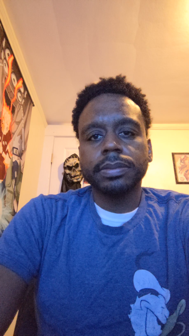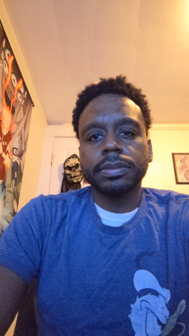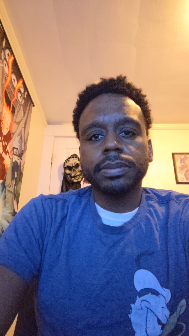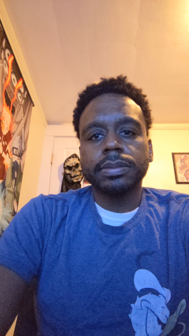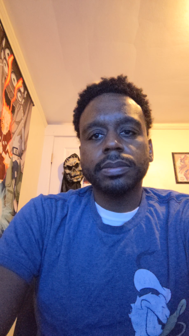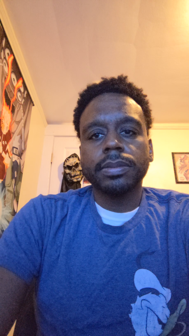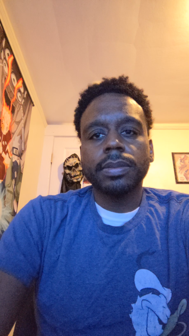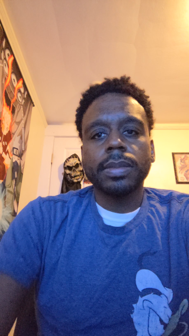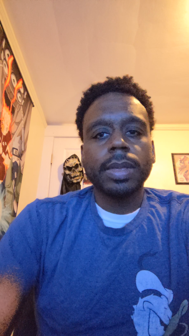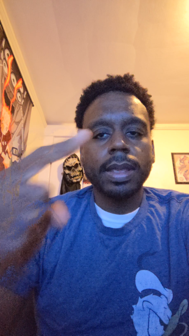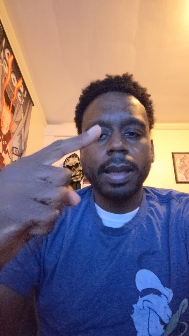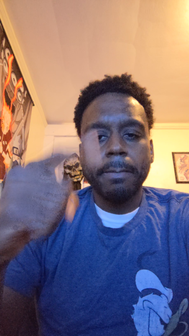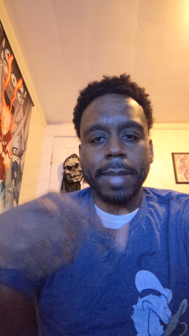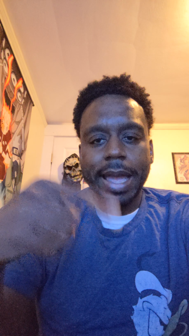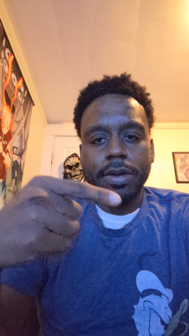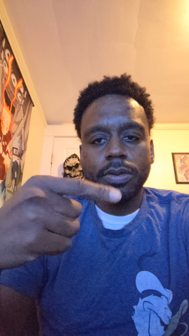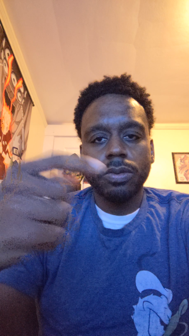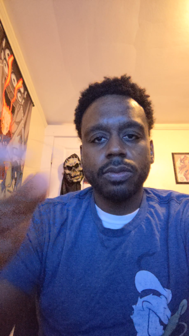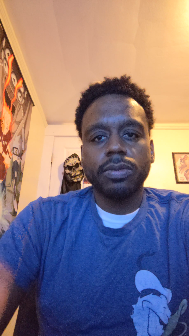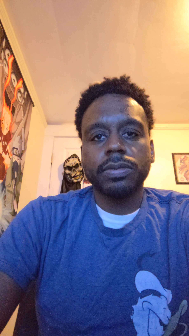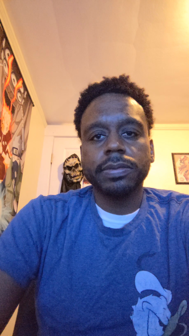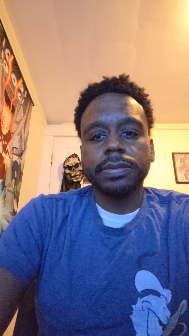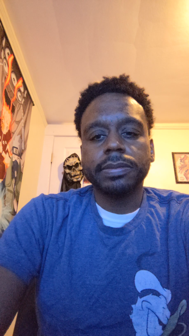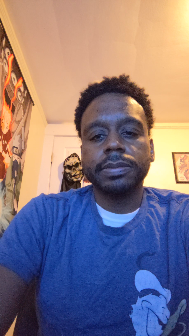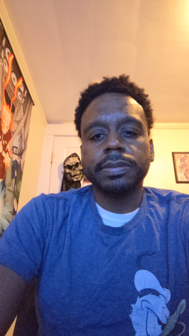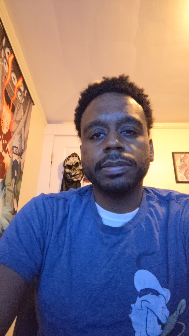about